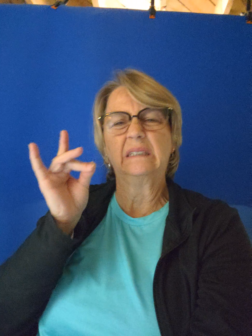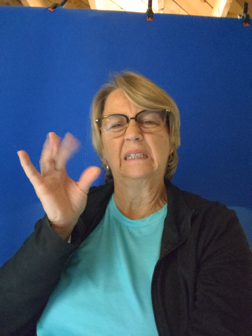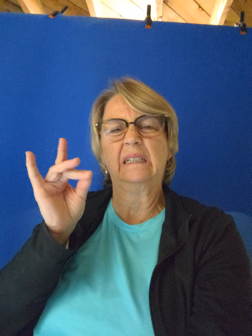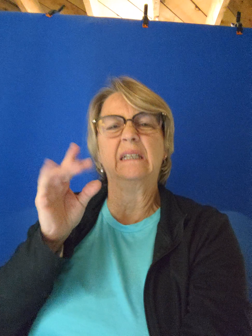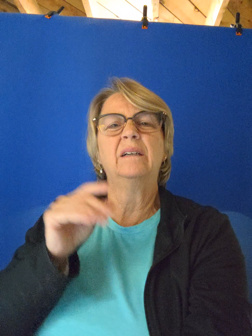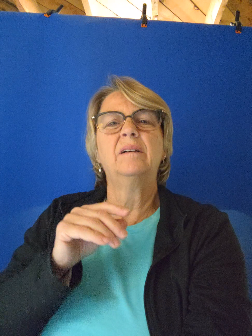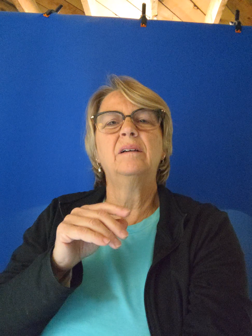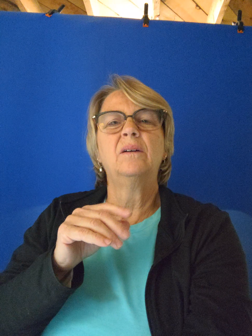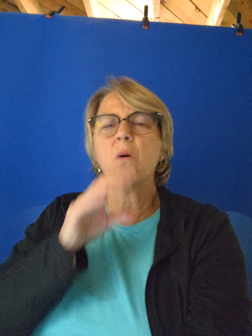sticky